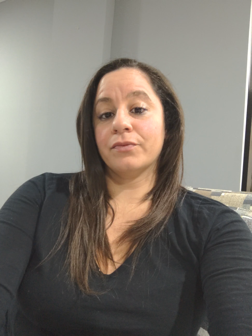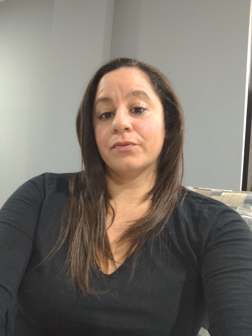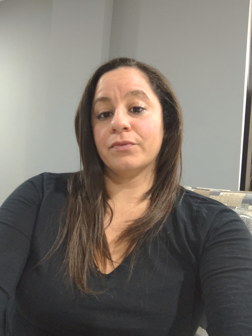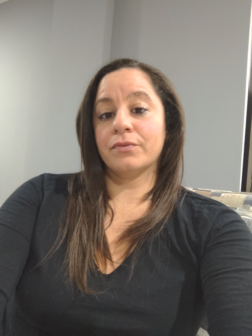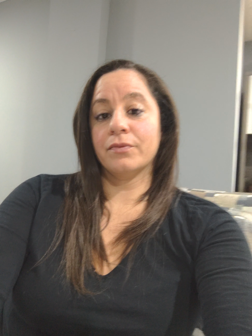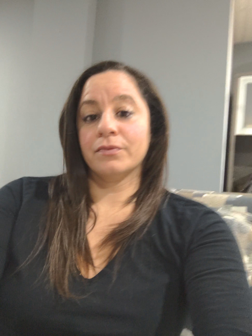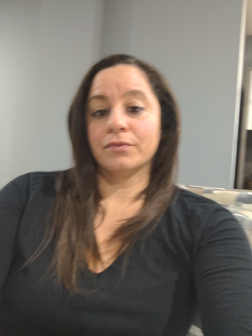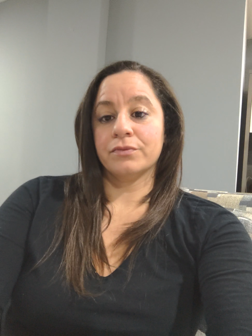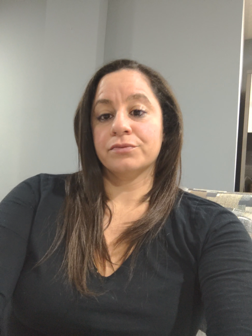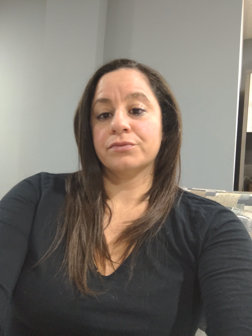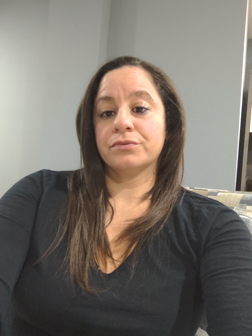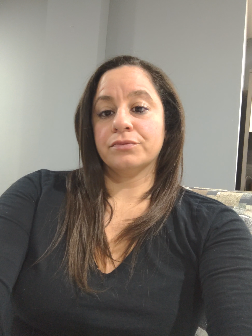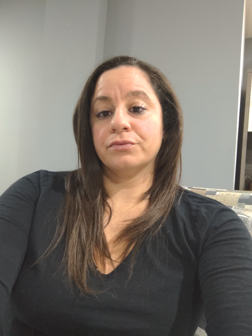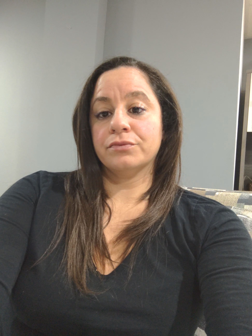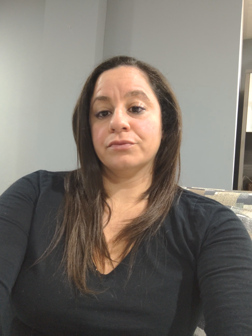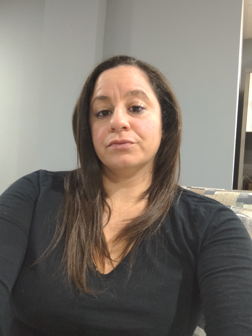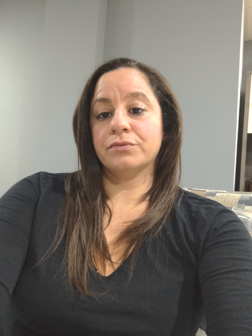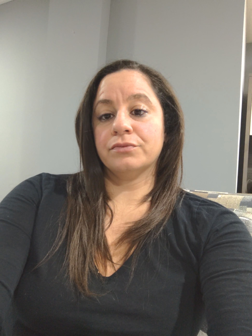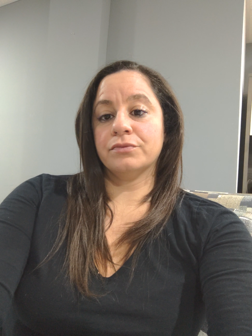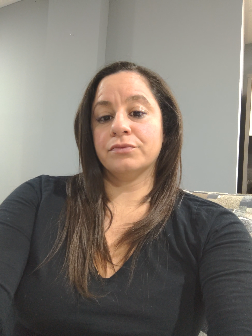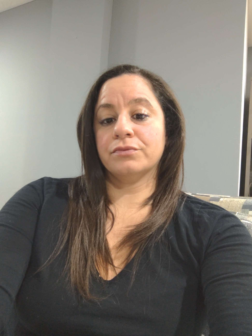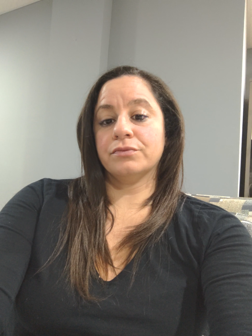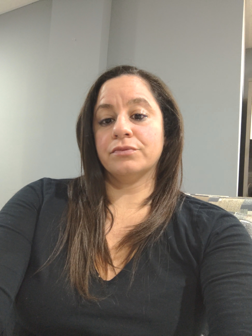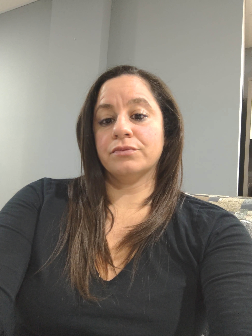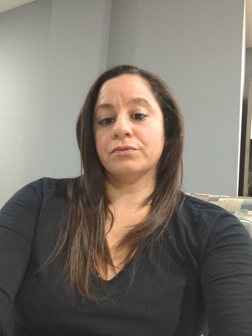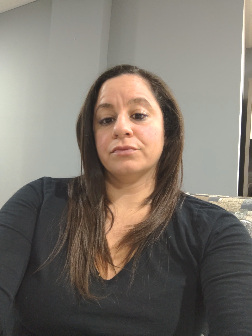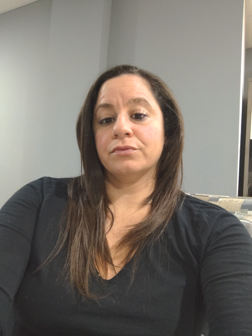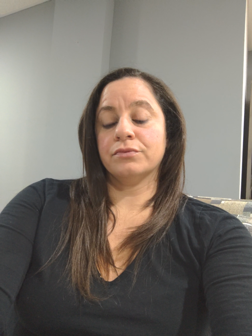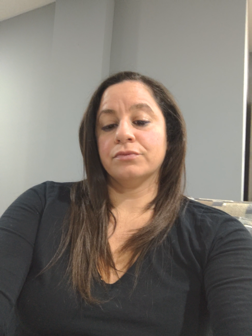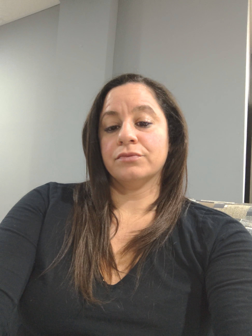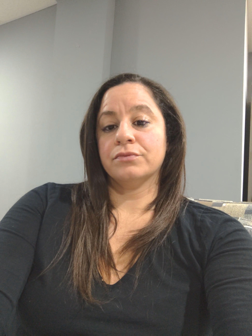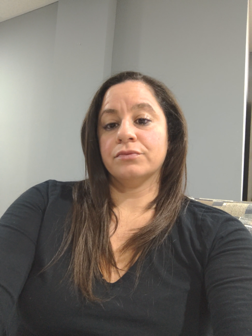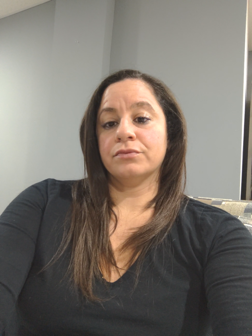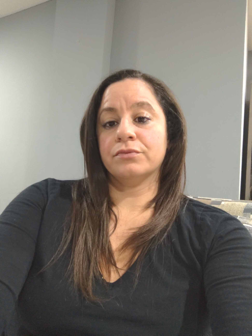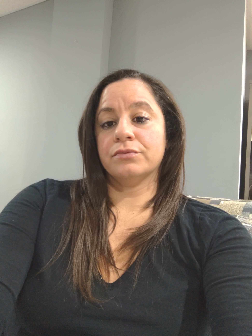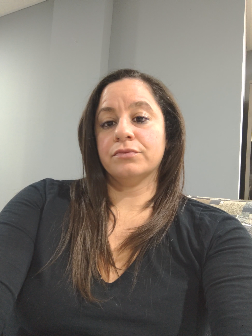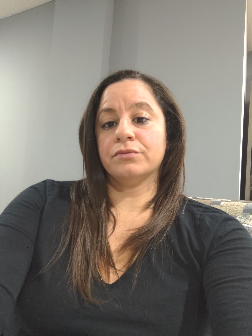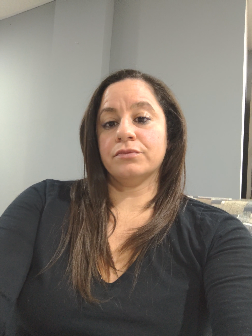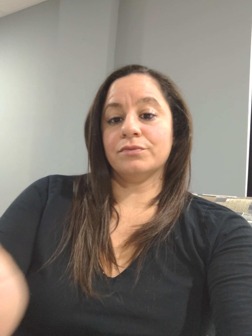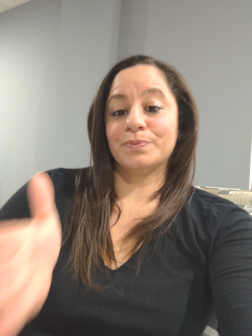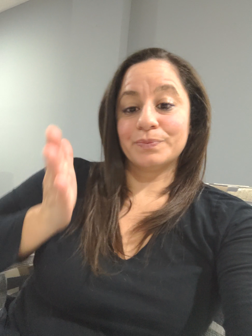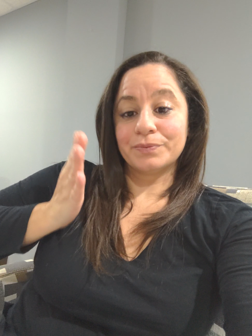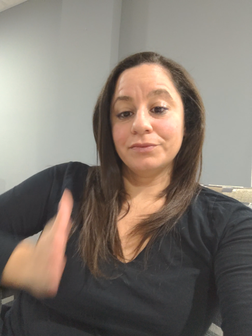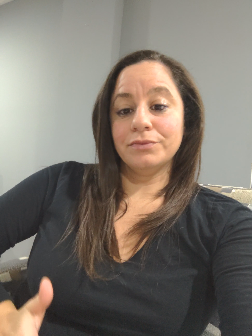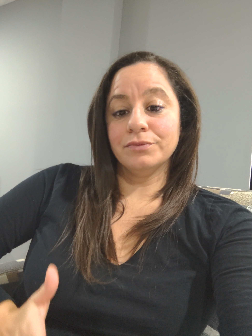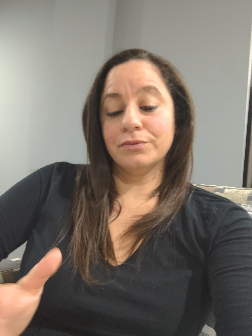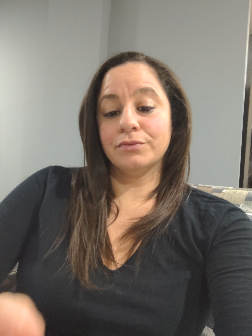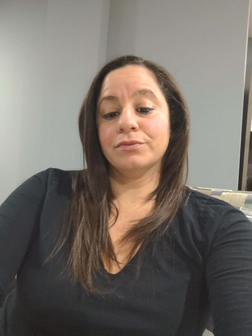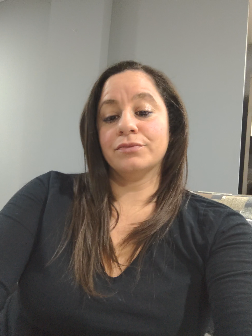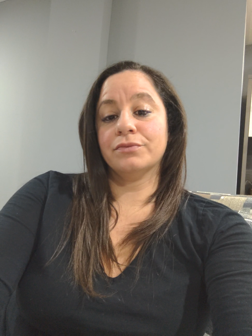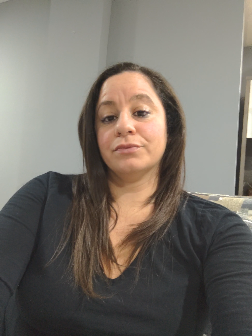beside